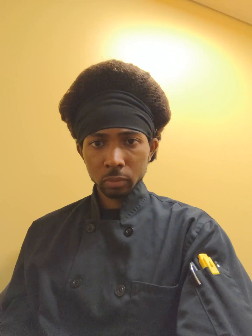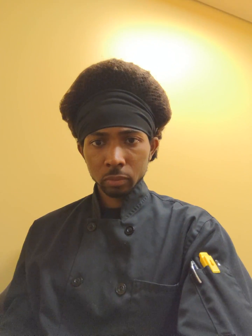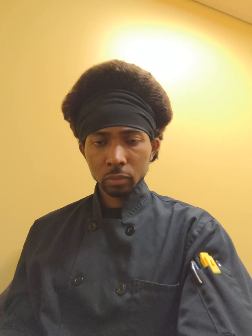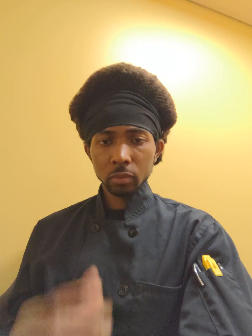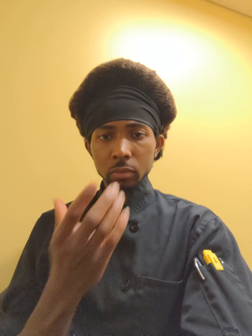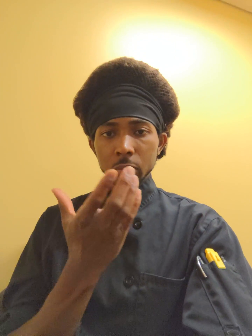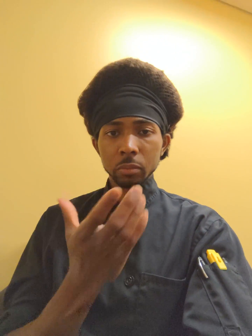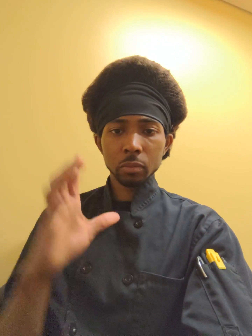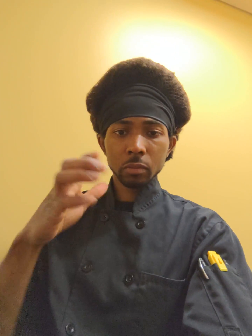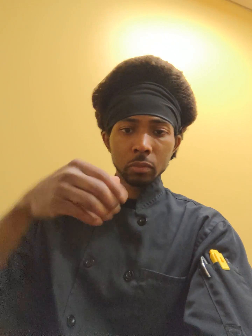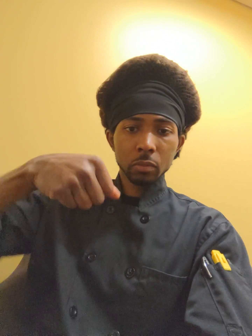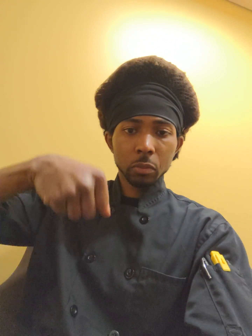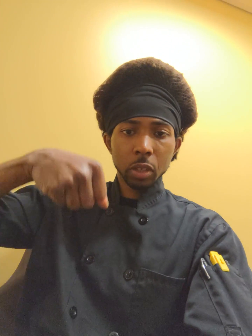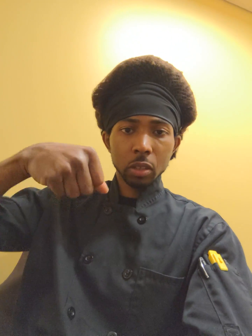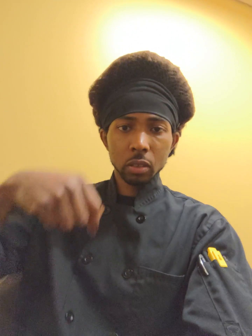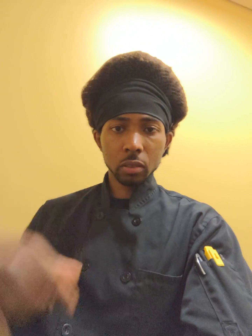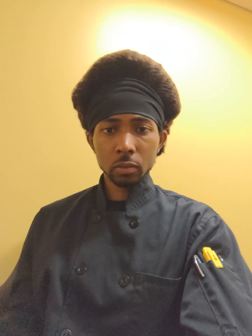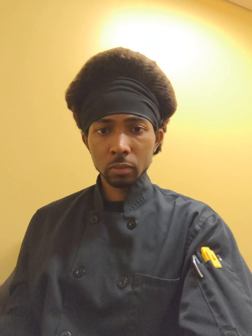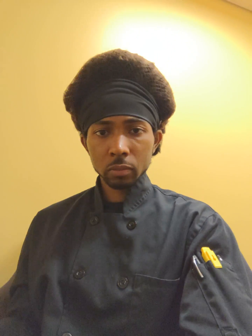basket